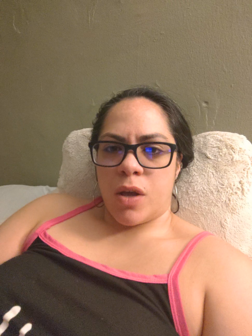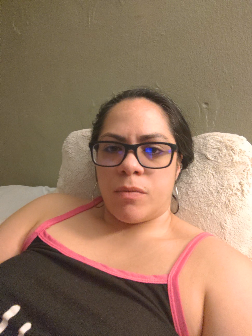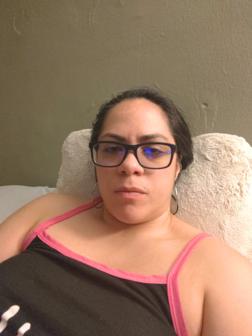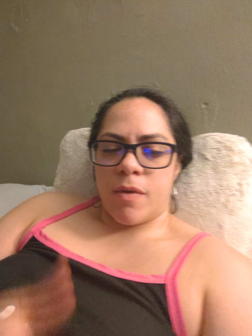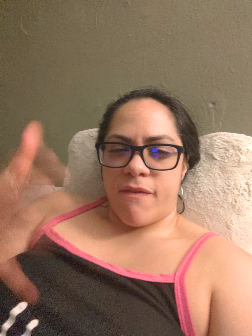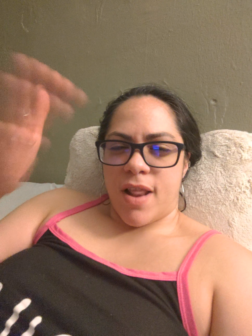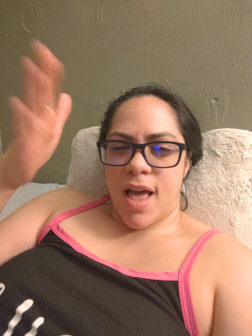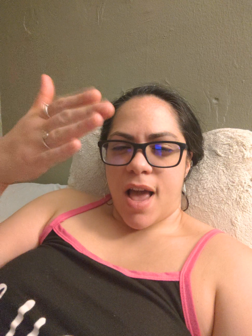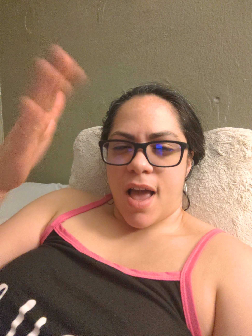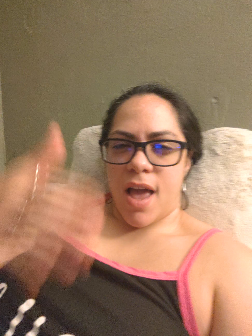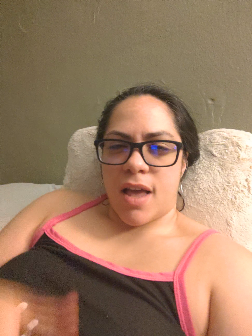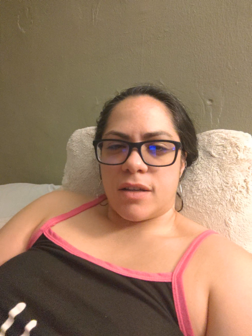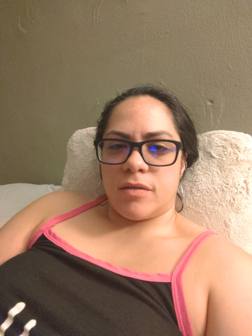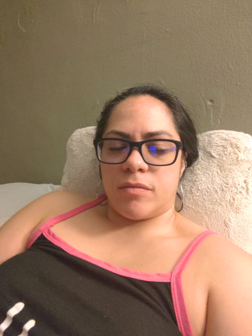flag